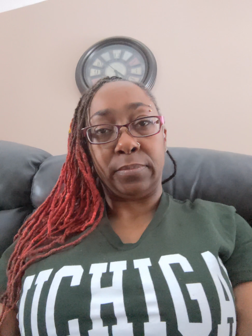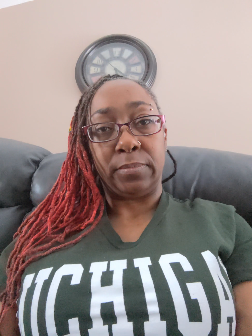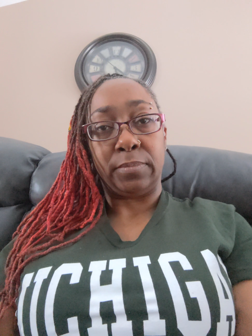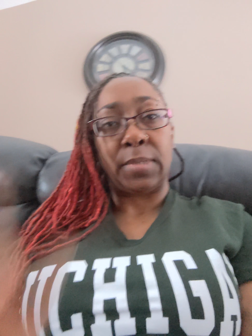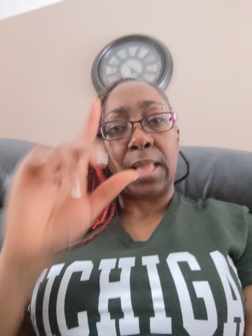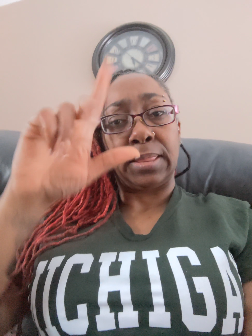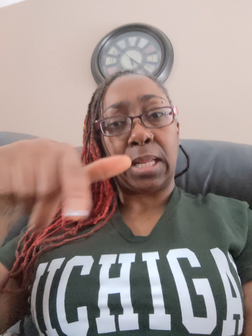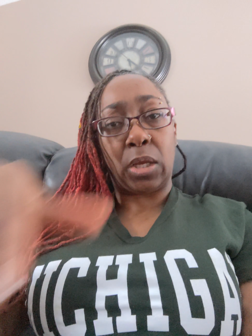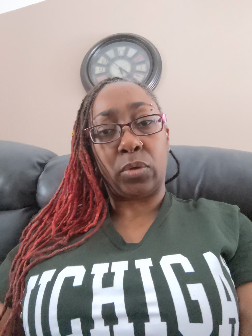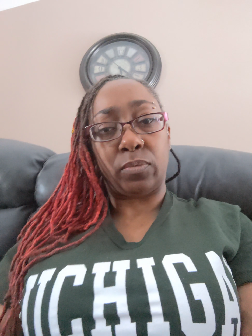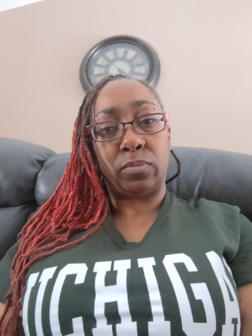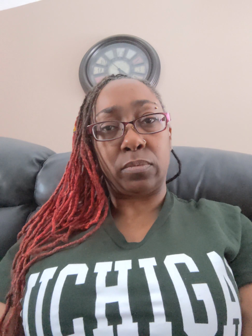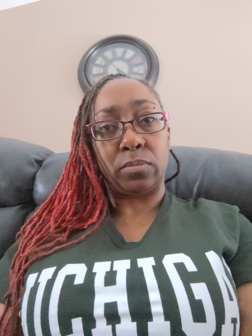later